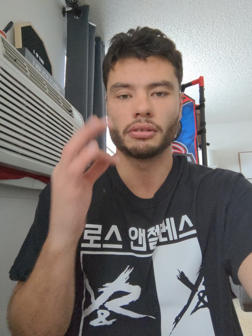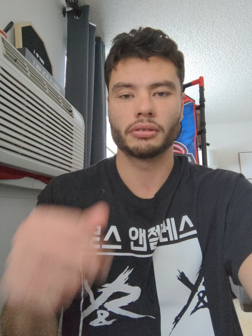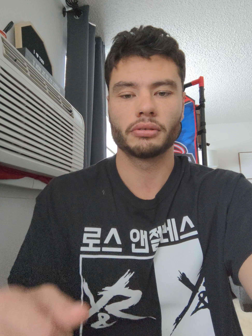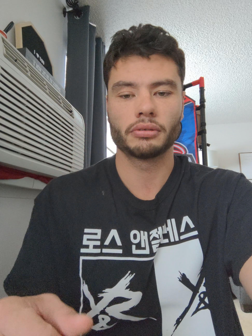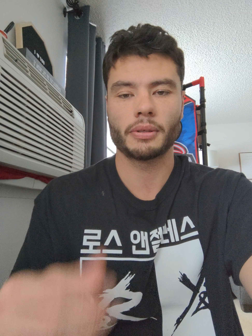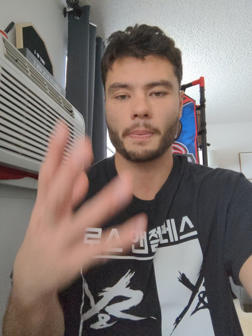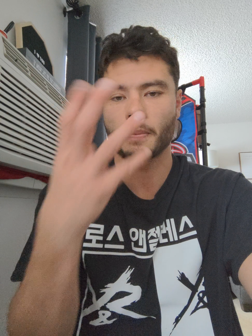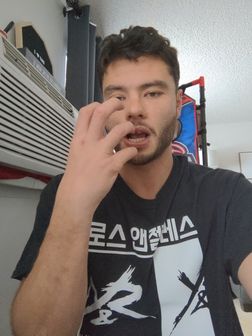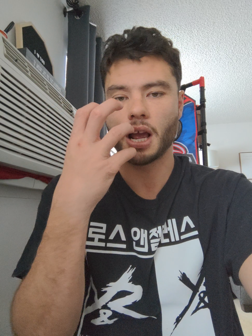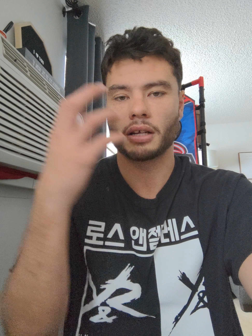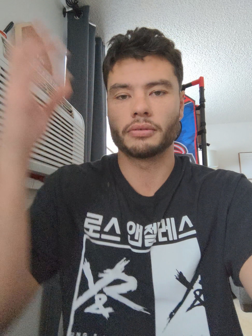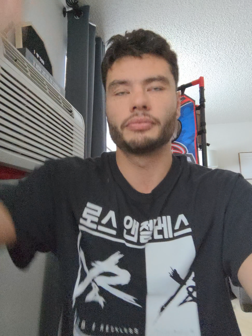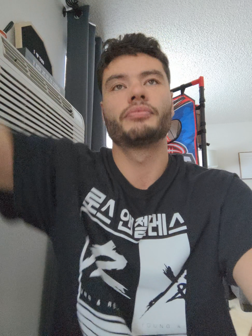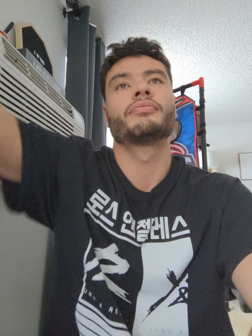mad